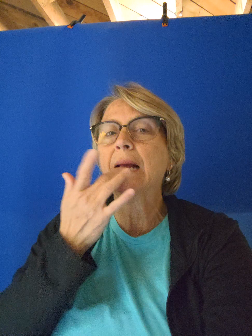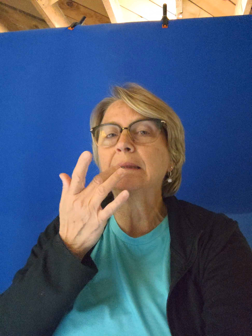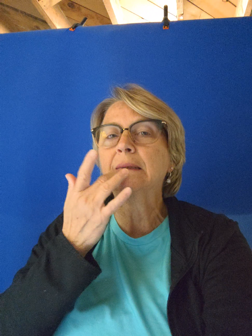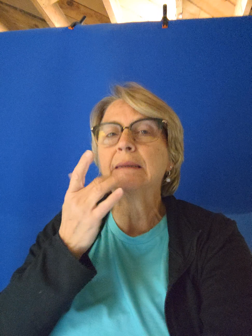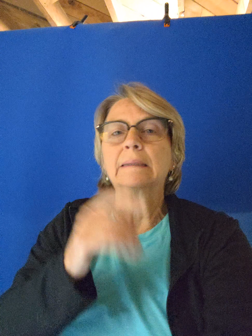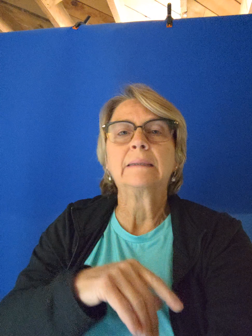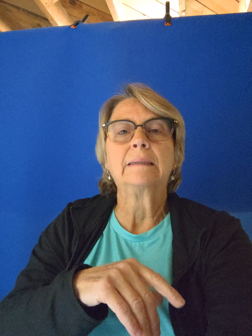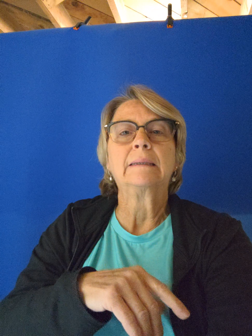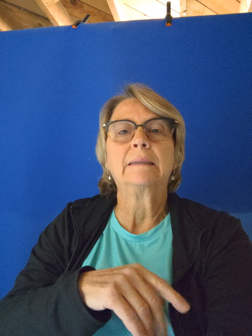taste